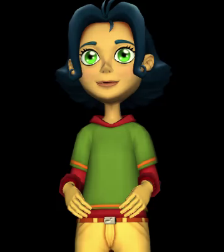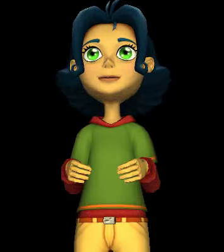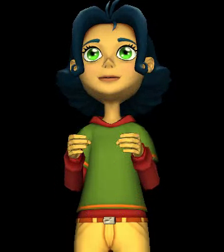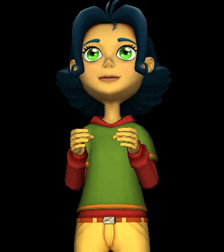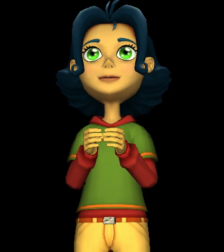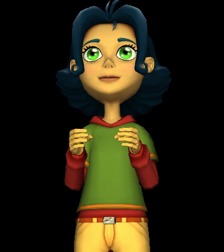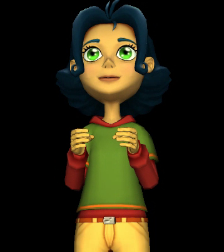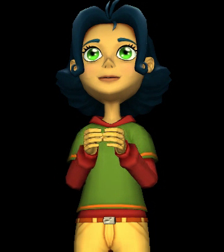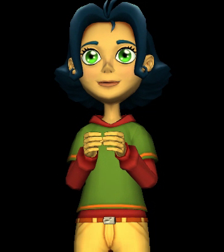يجتمع